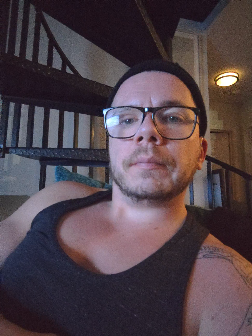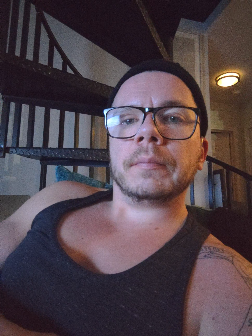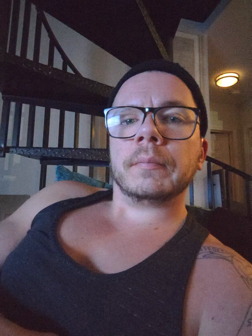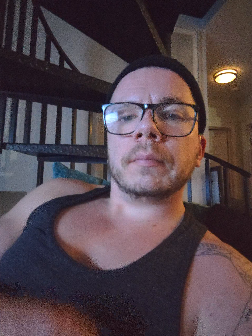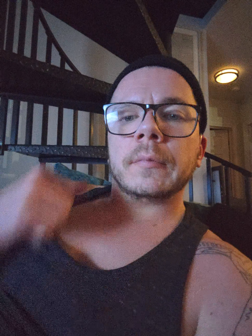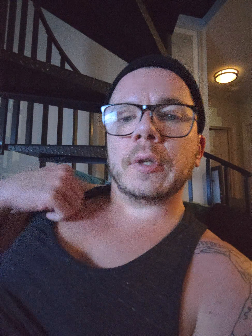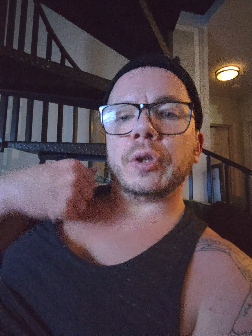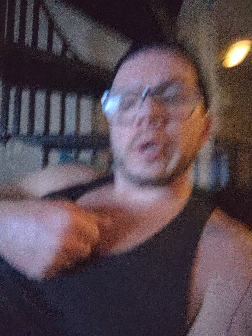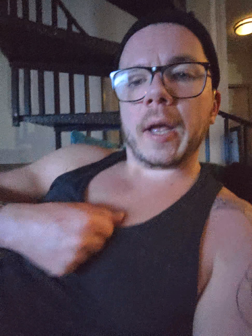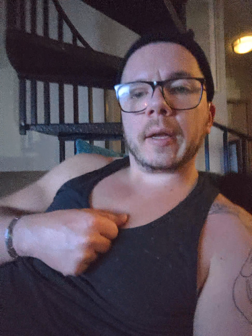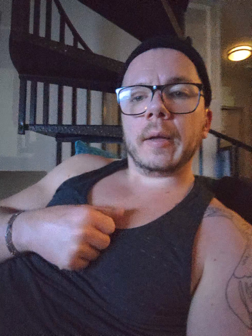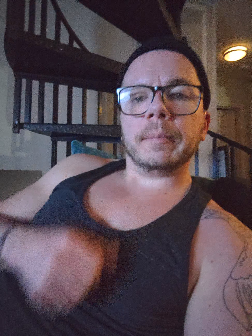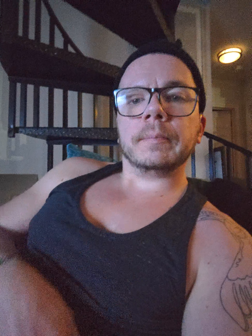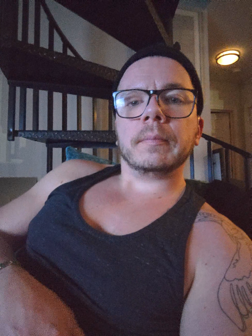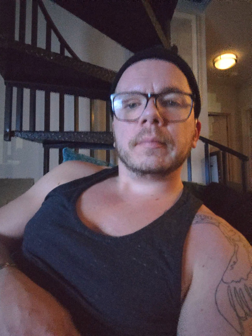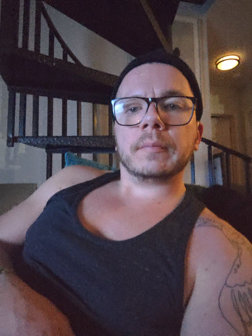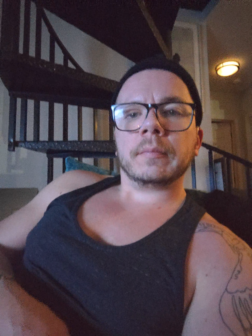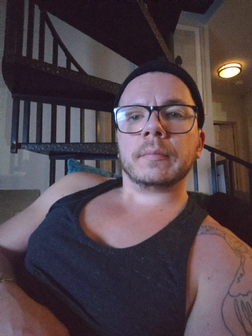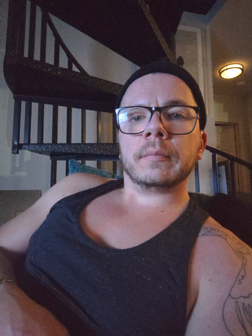jacket